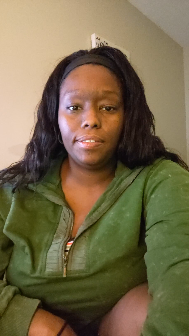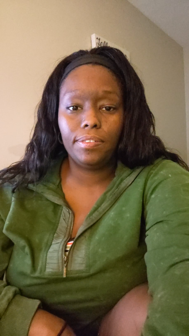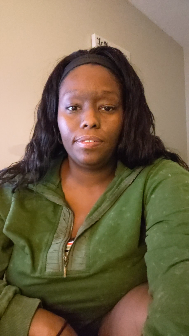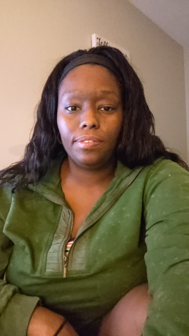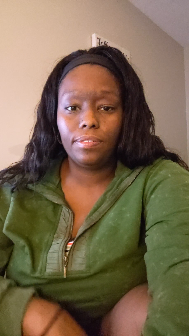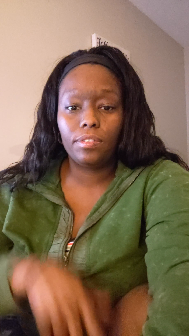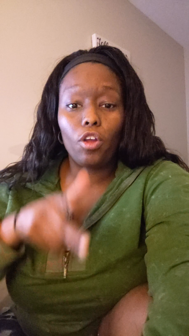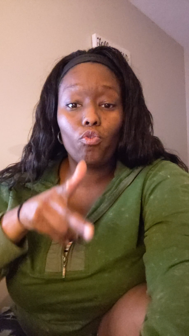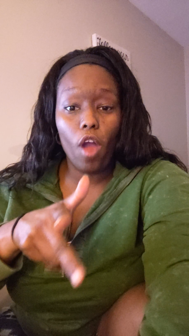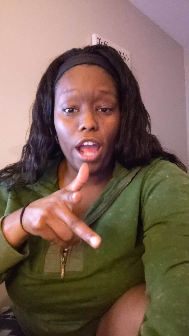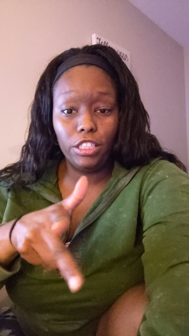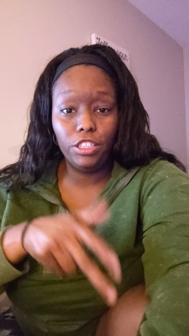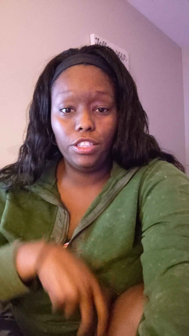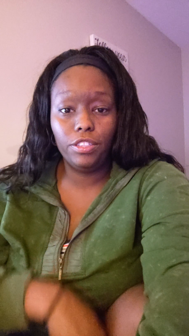garage